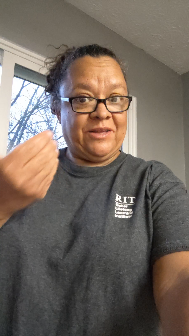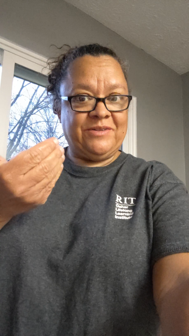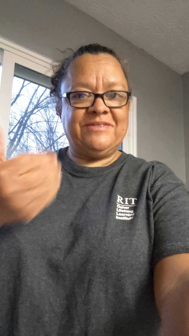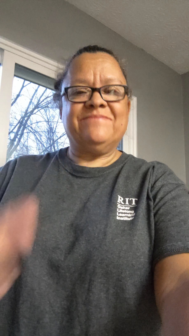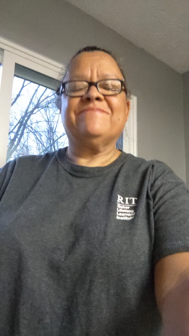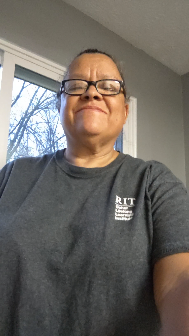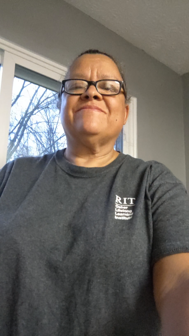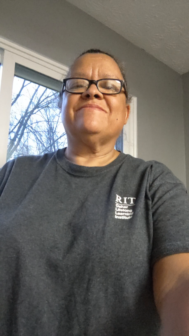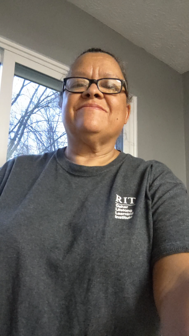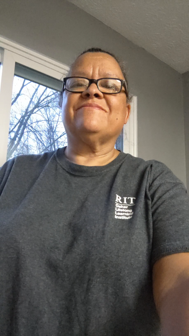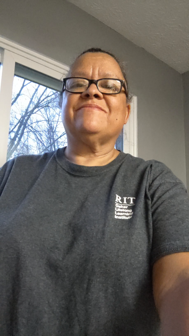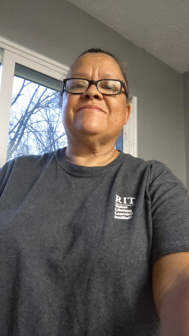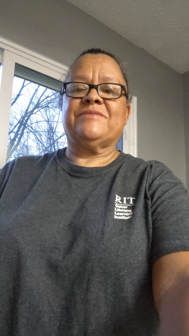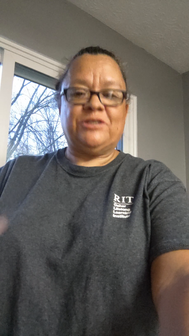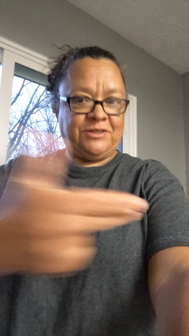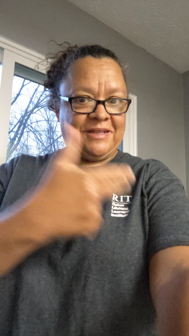sheep